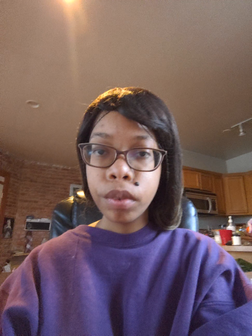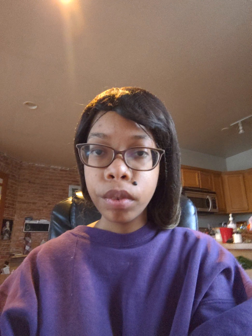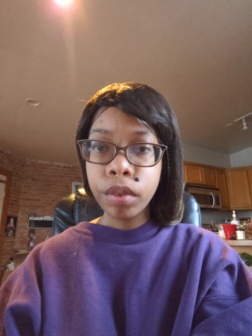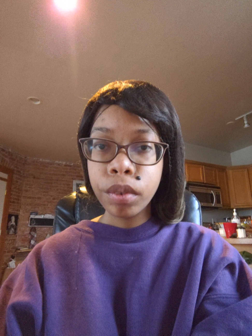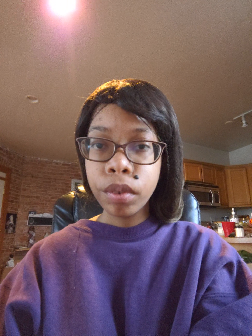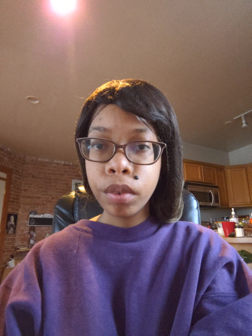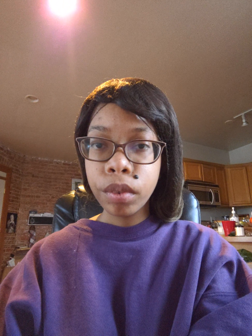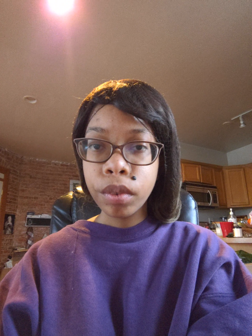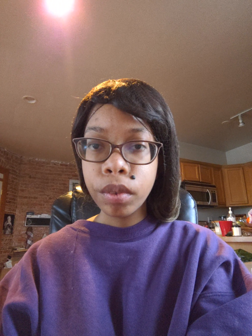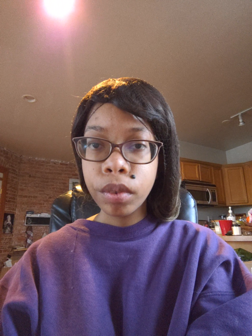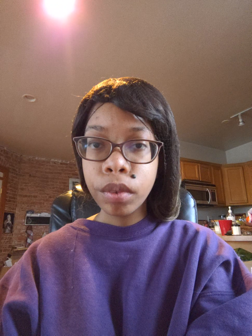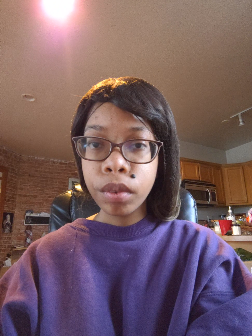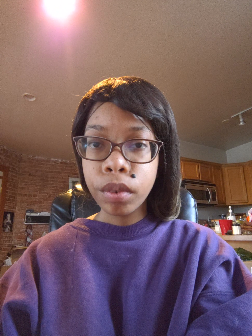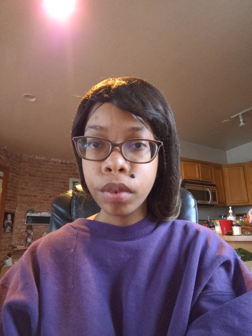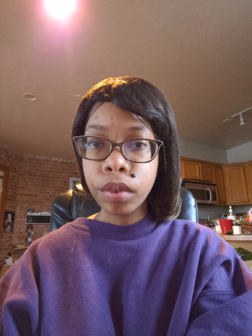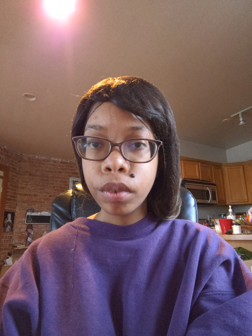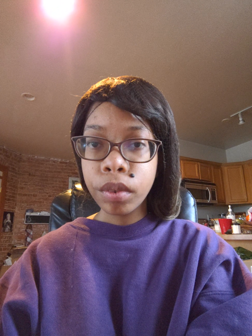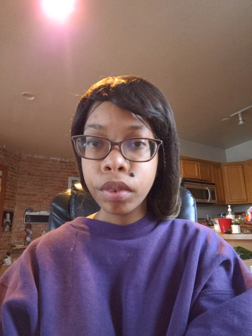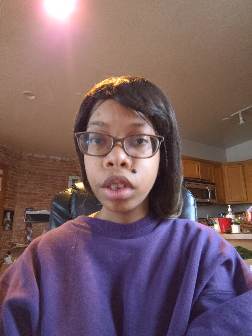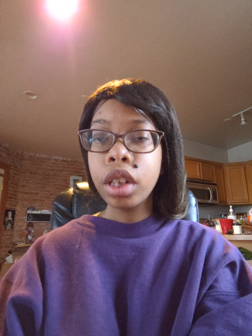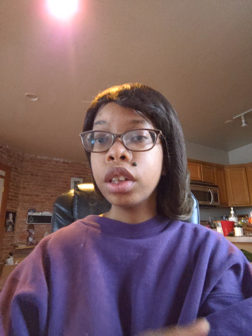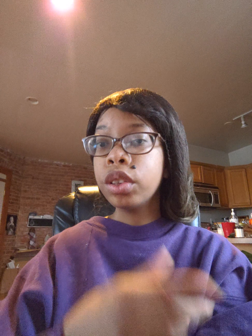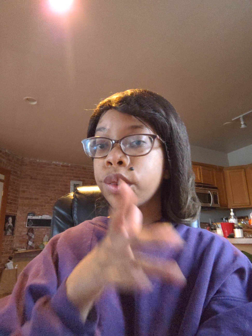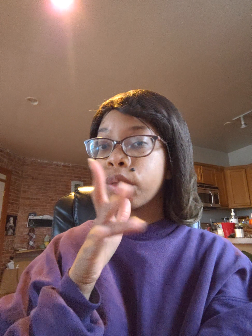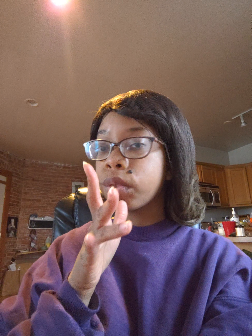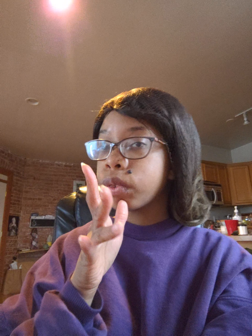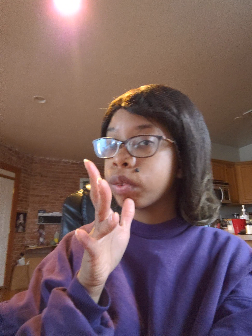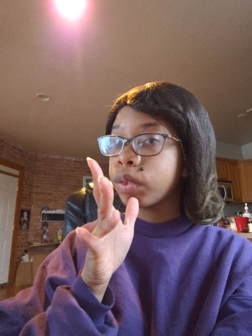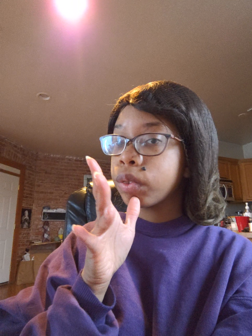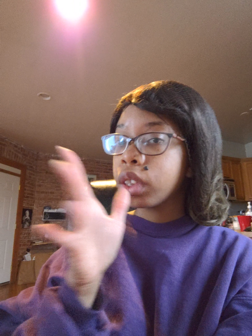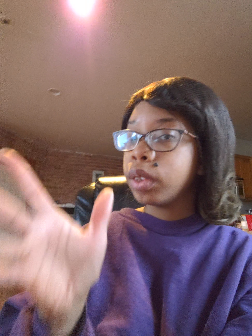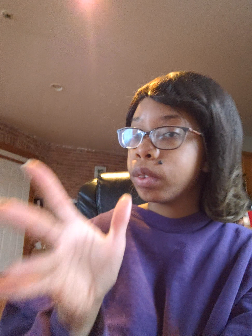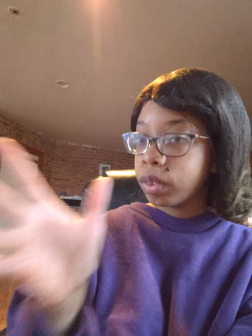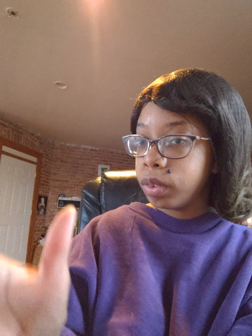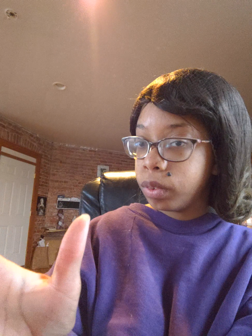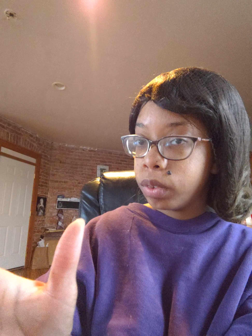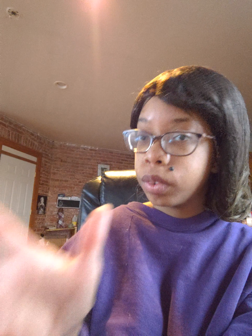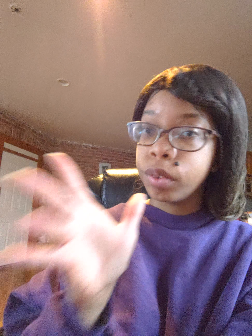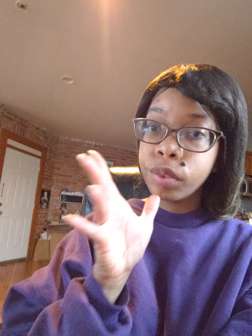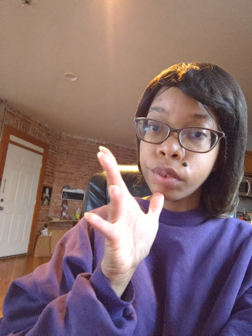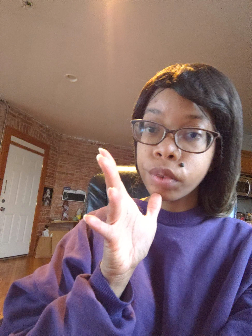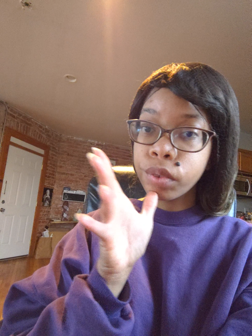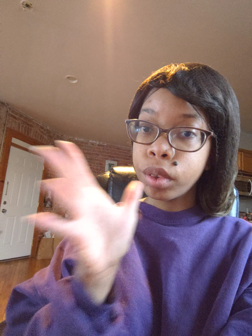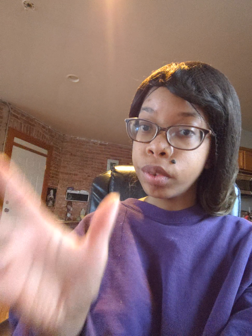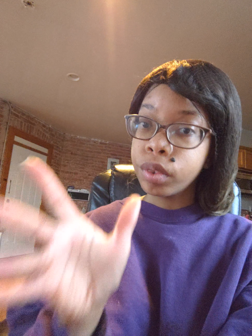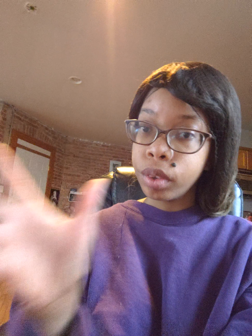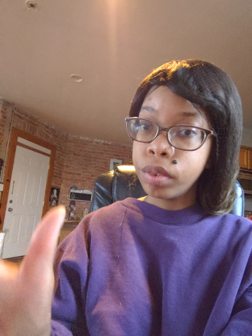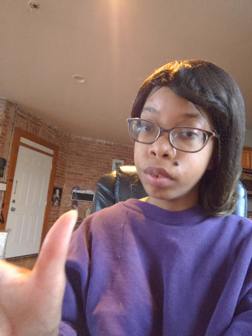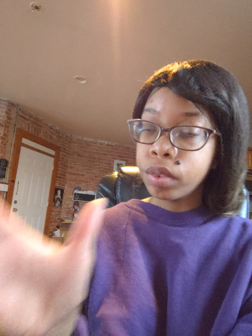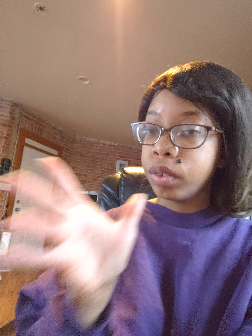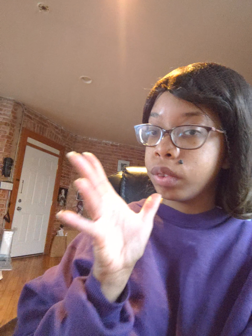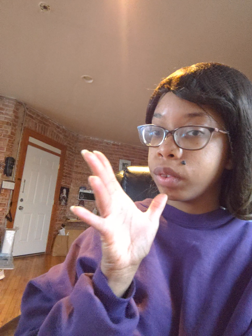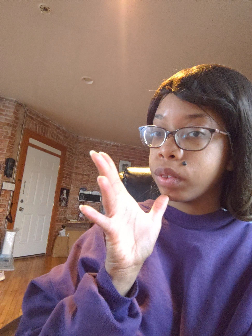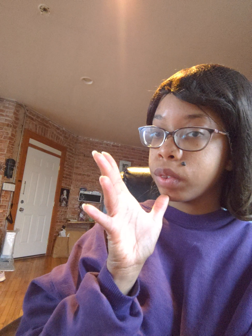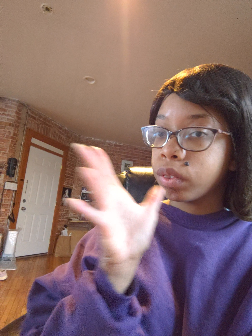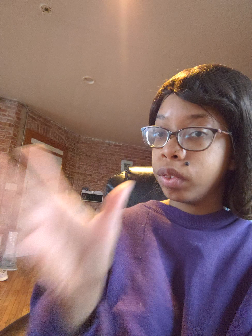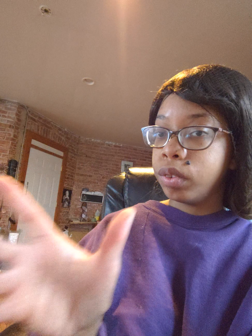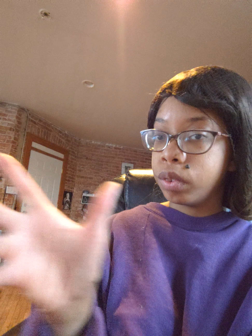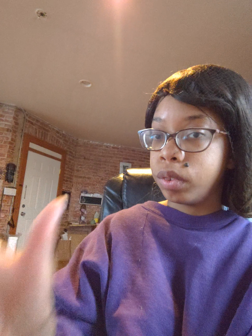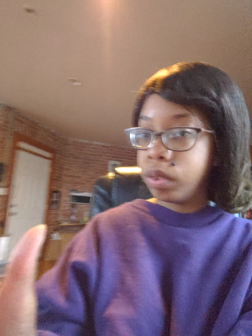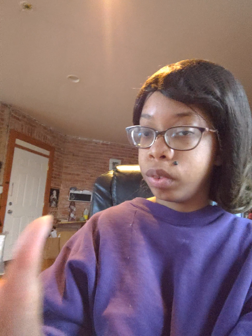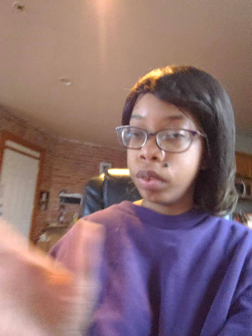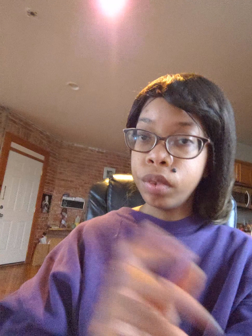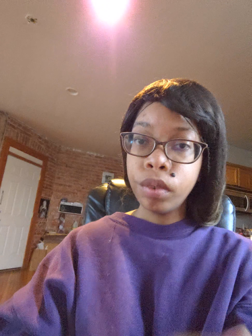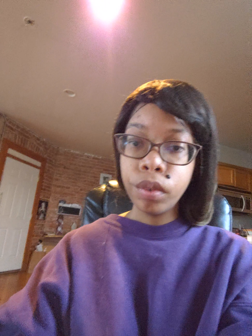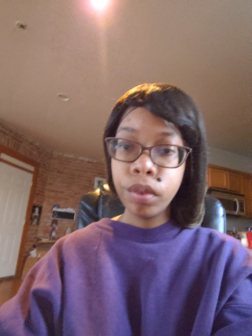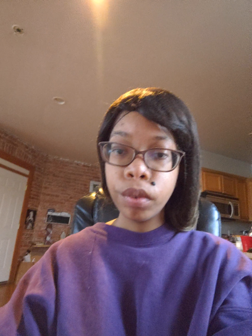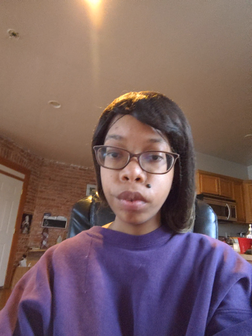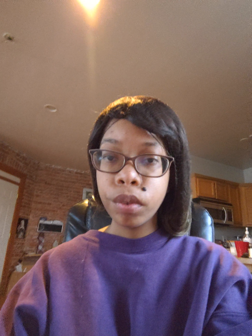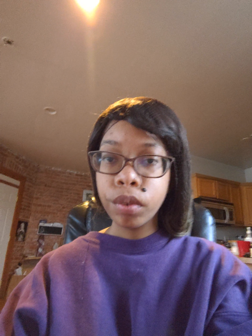grandma